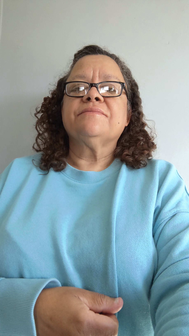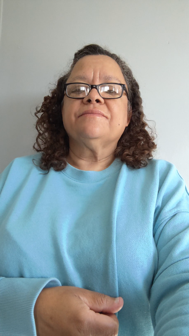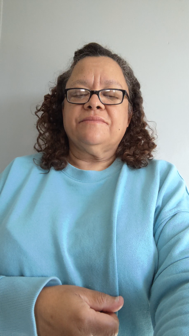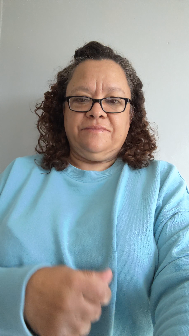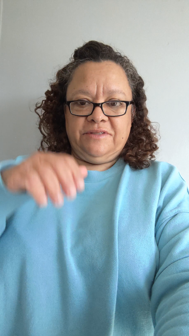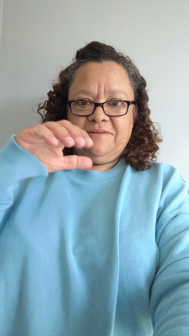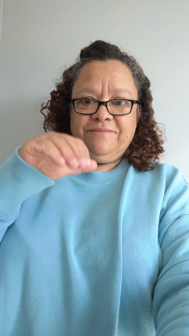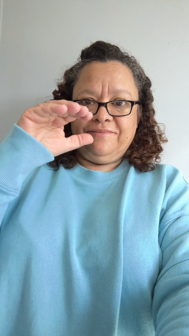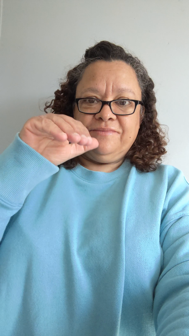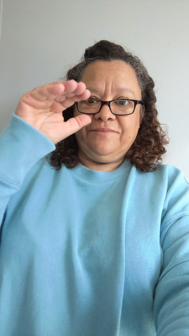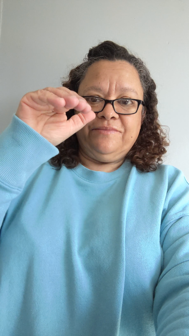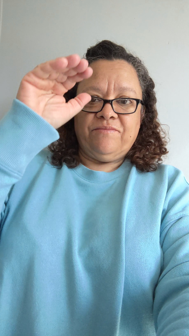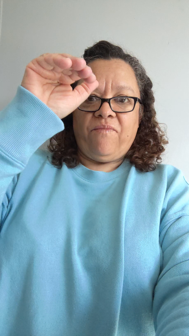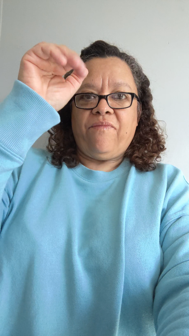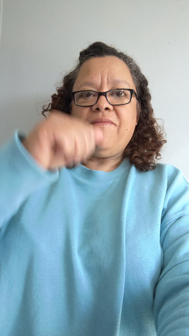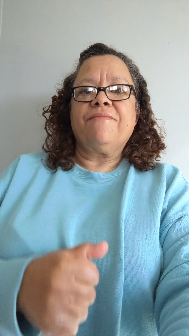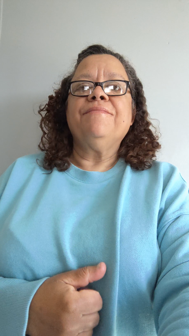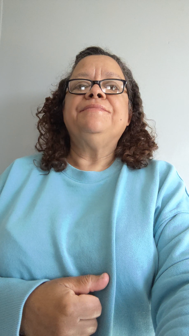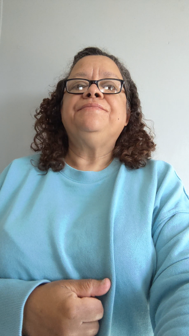ladder